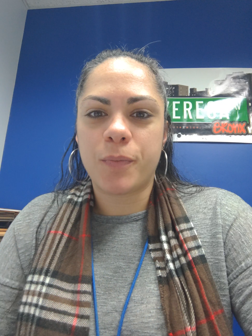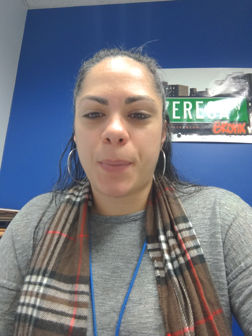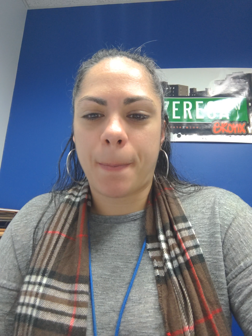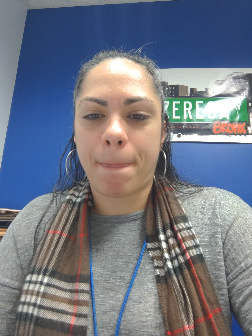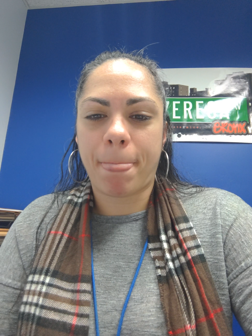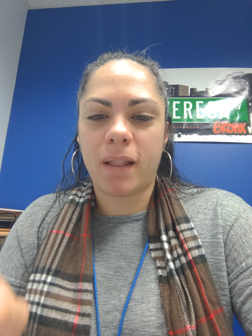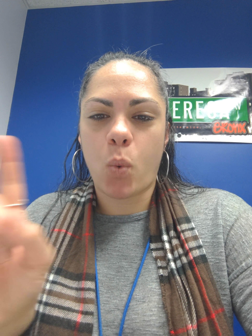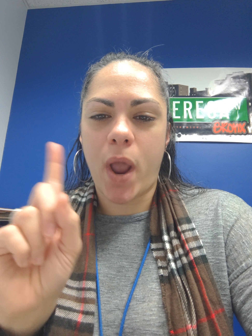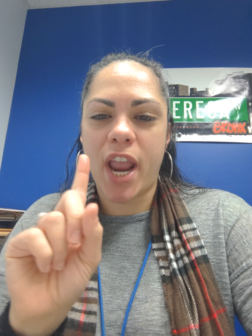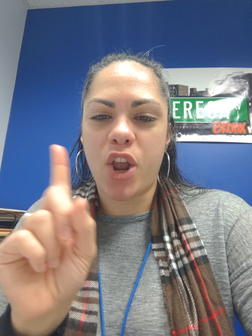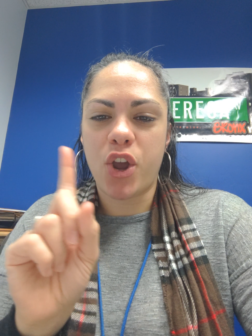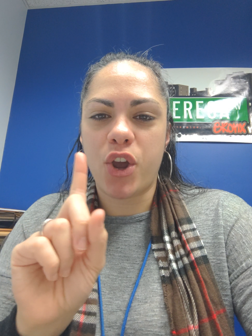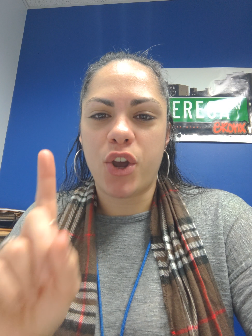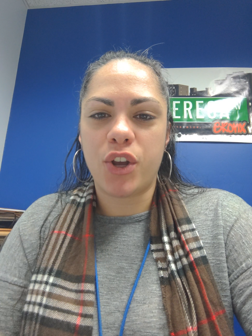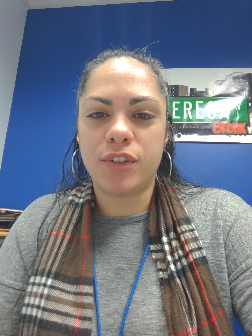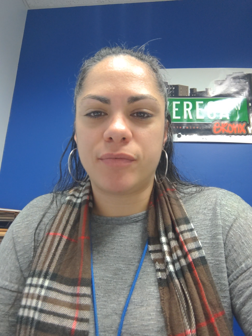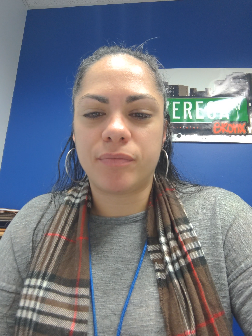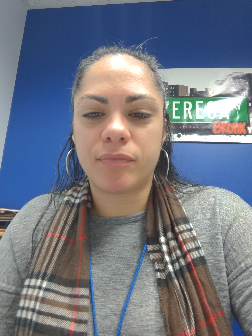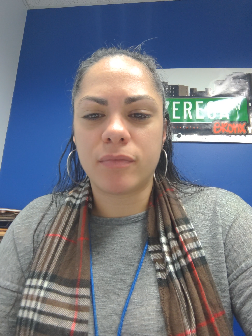where